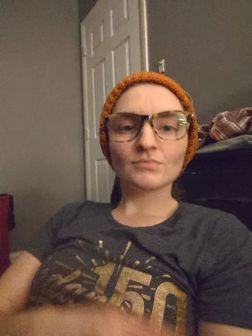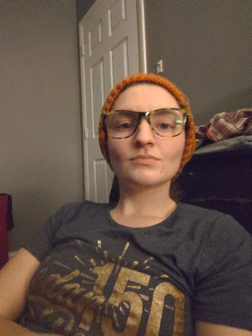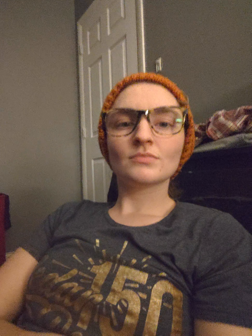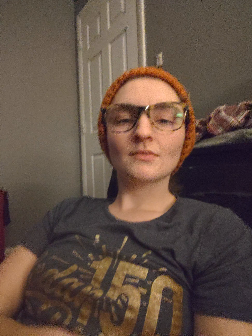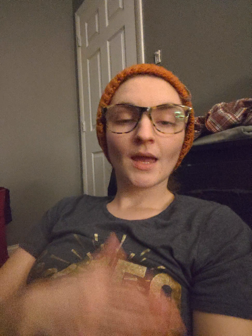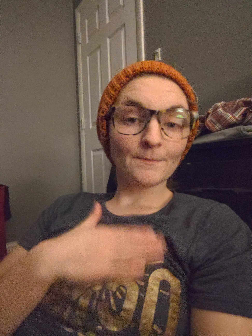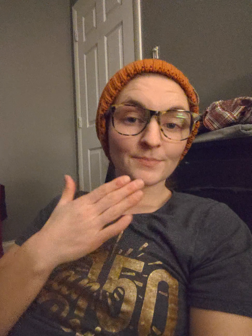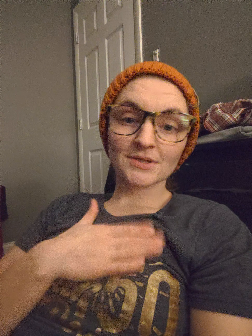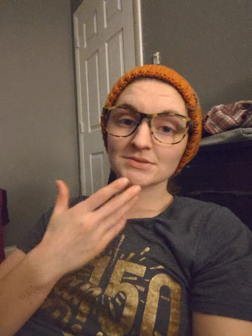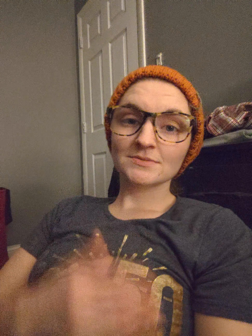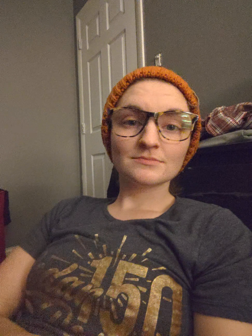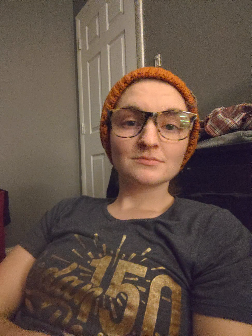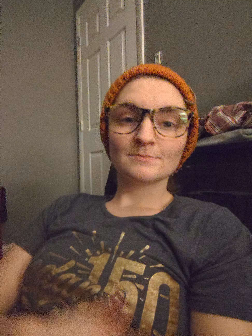happy